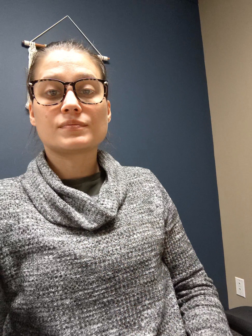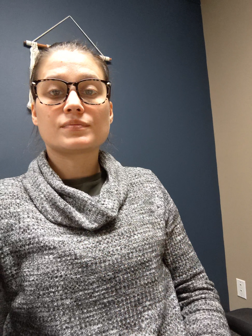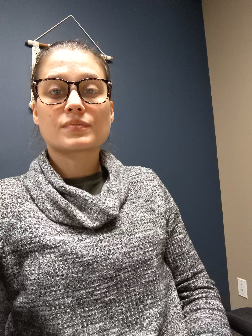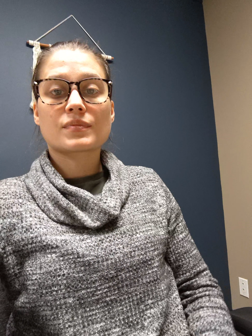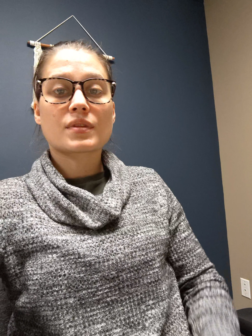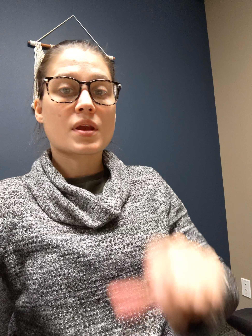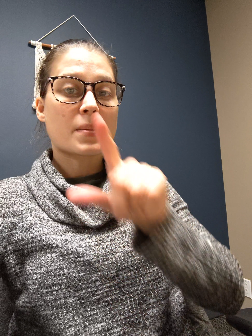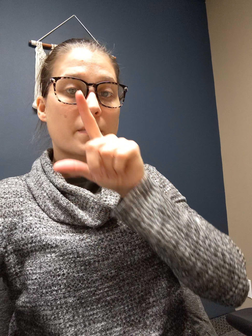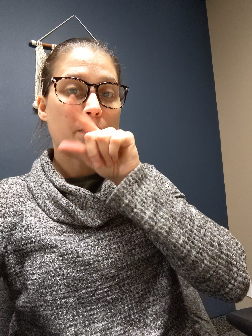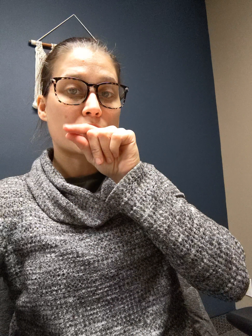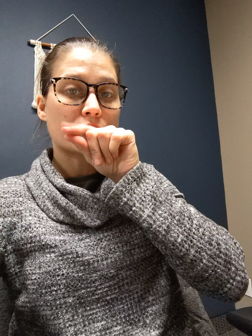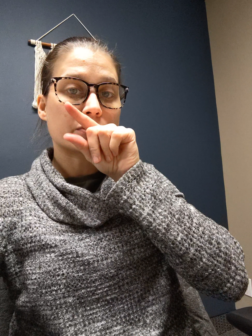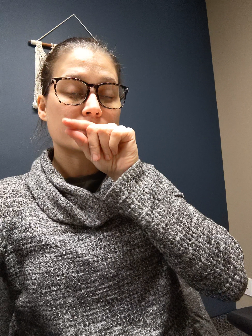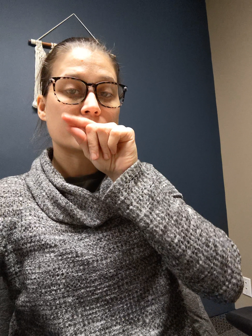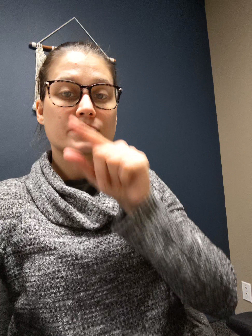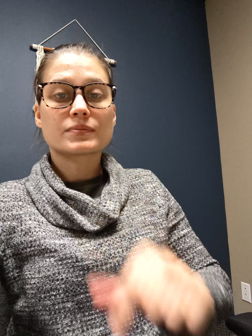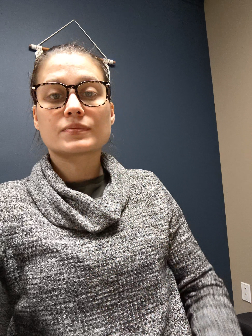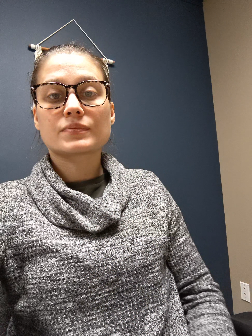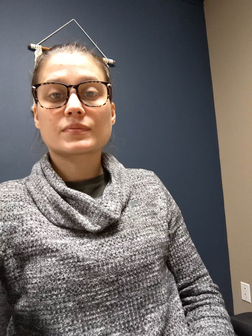bird